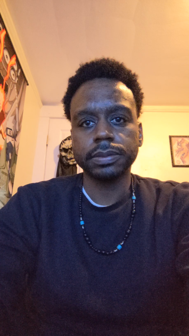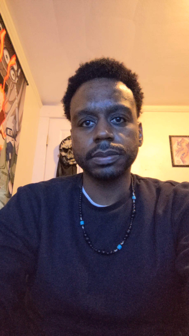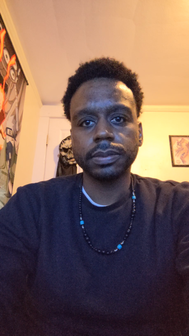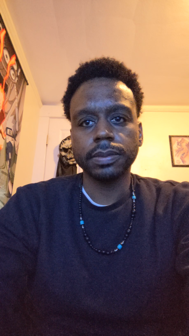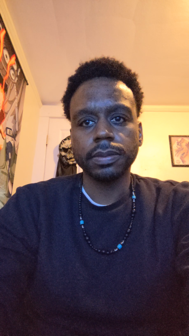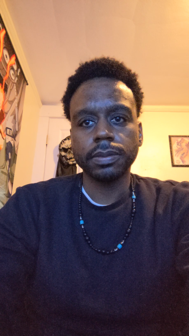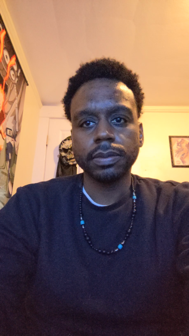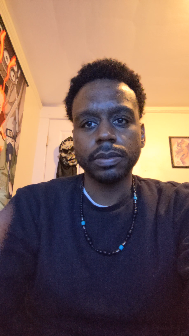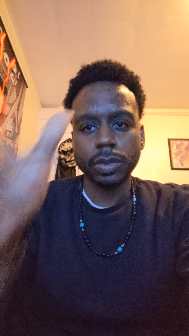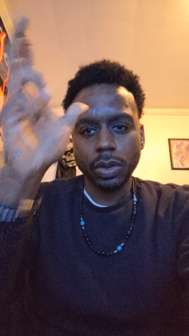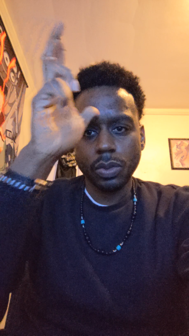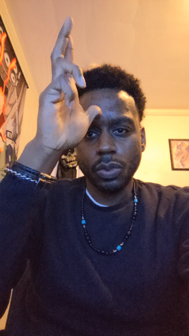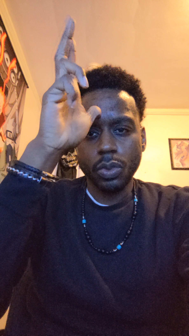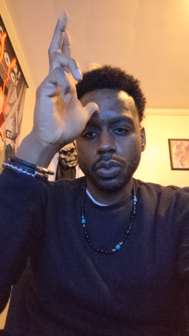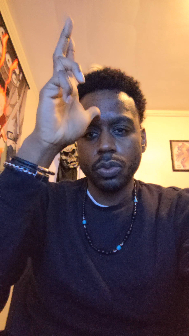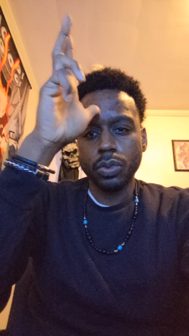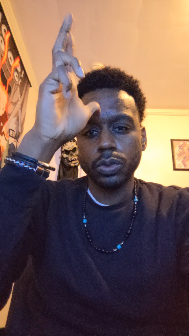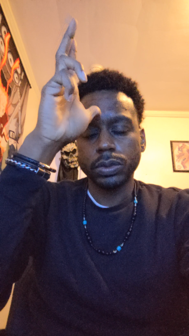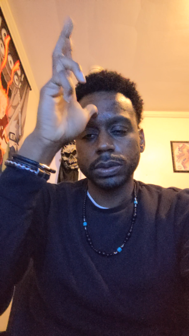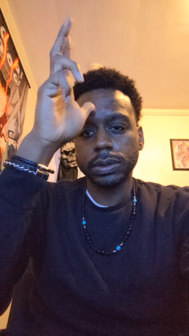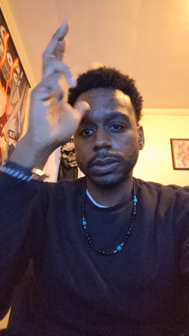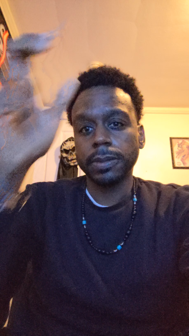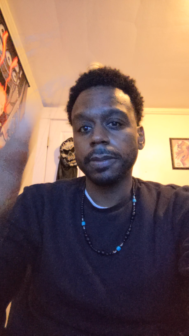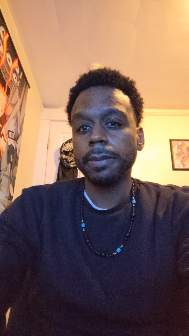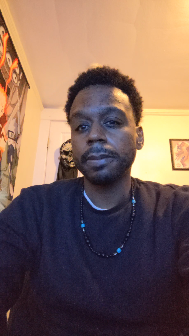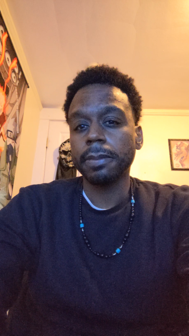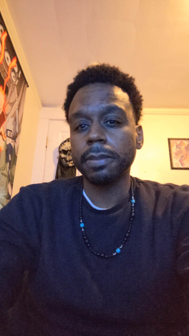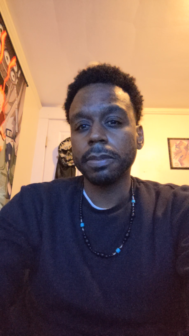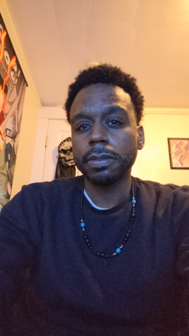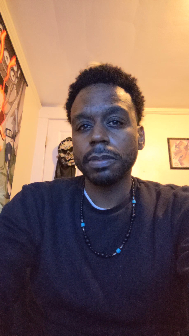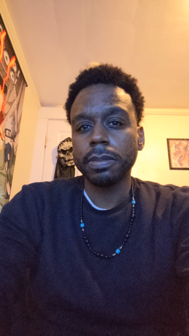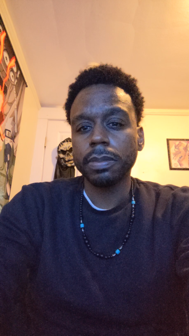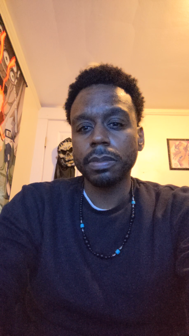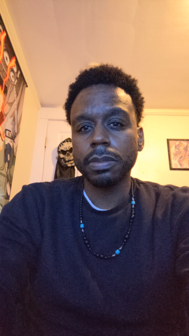rooster